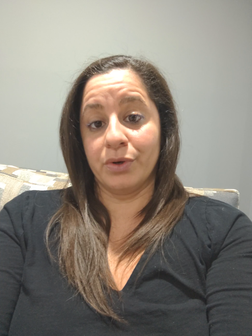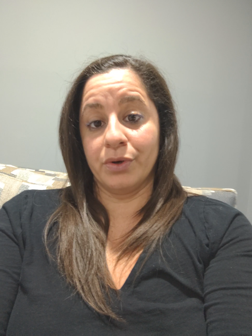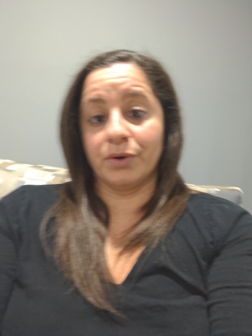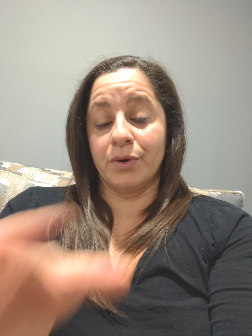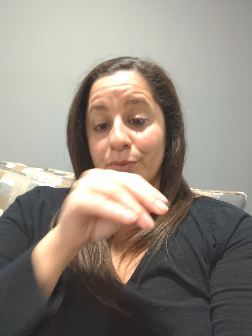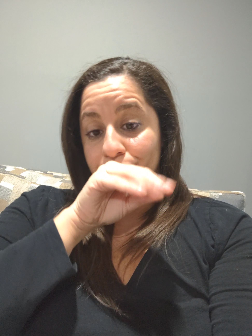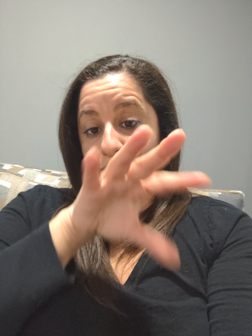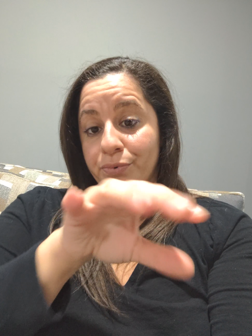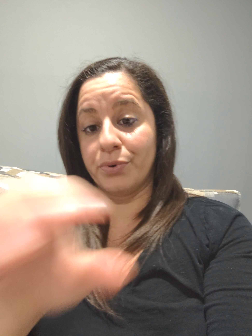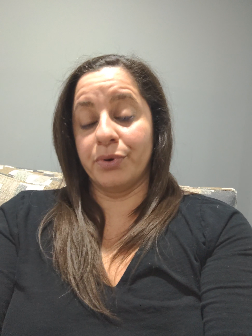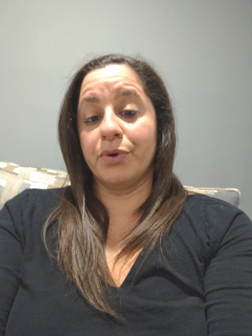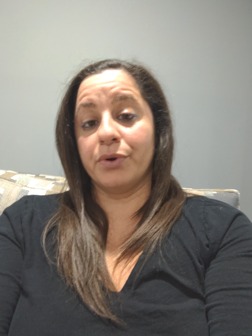blow